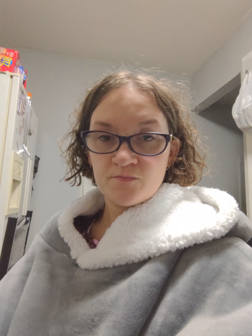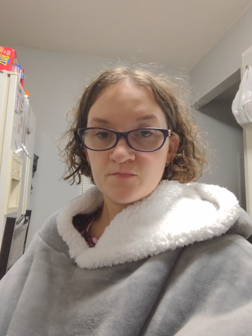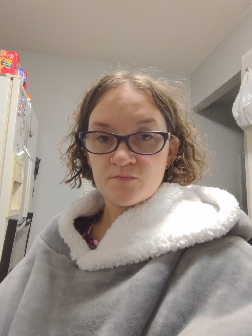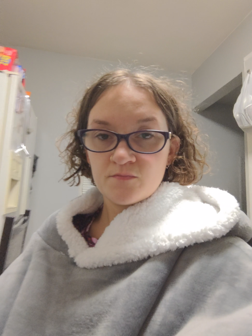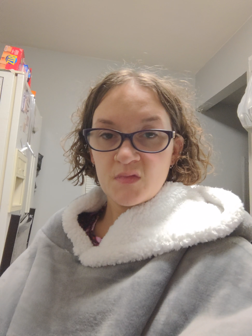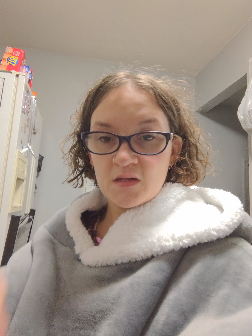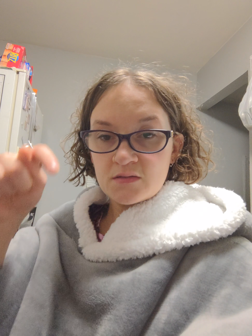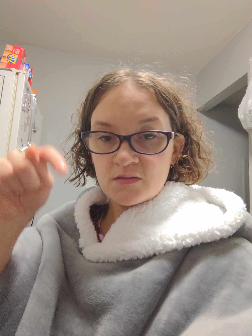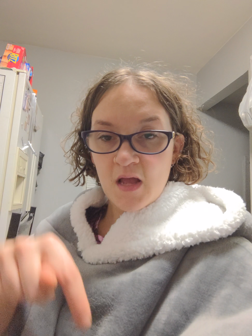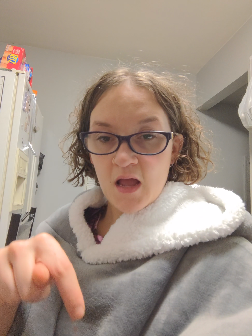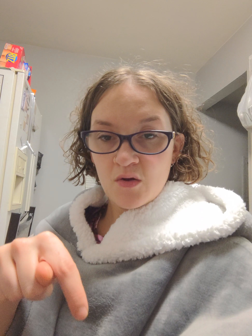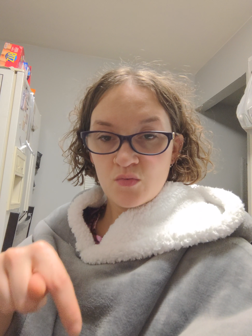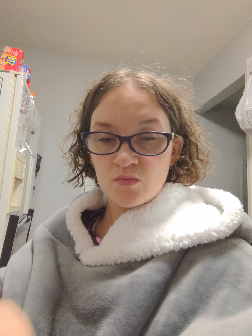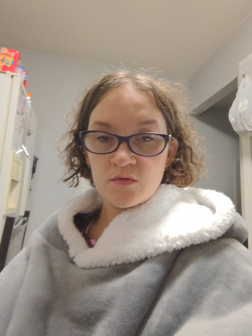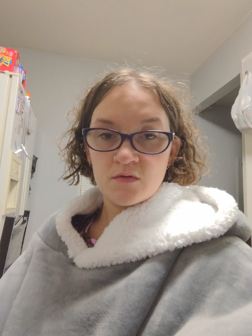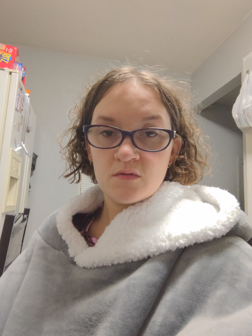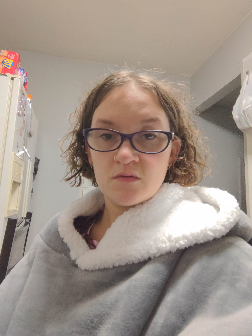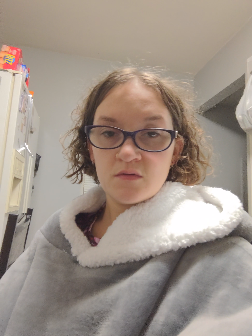down